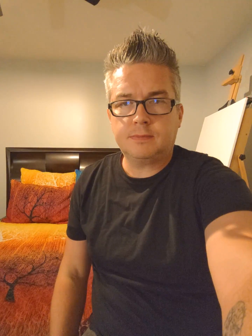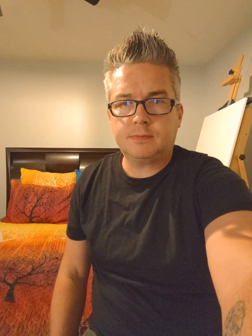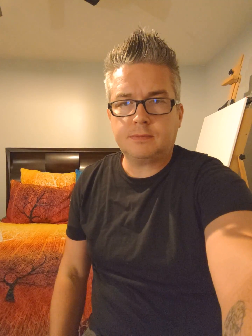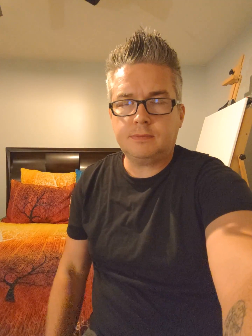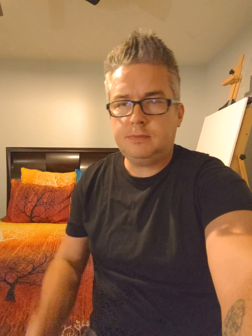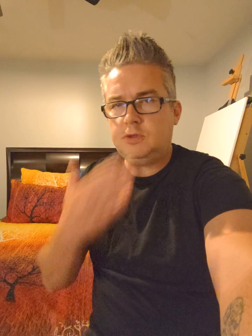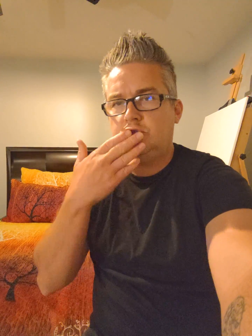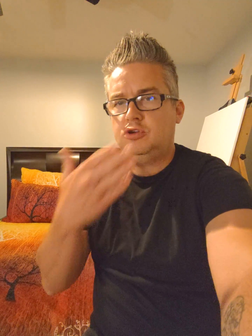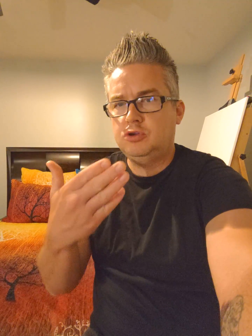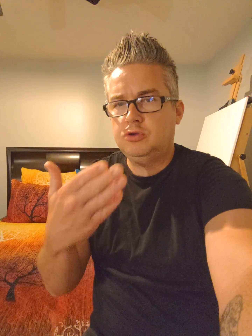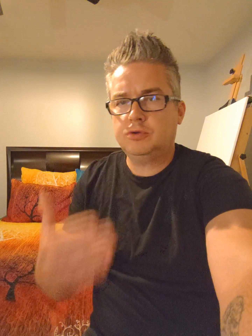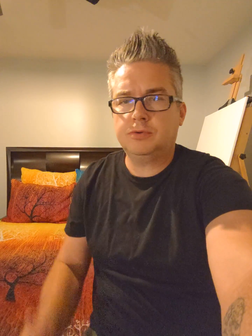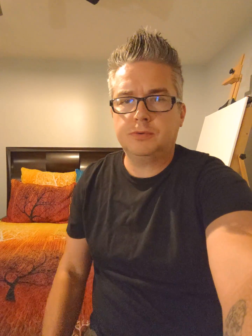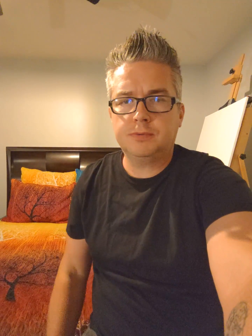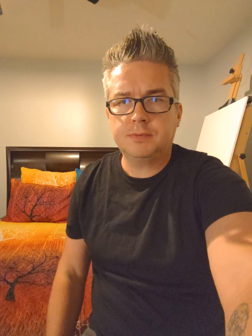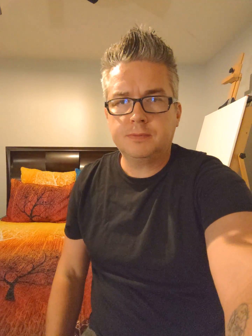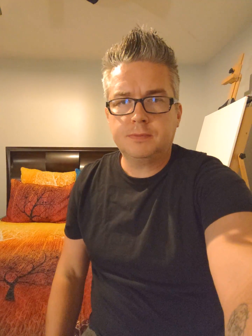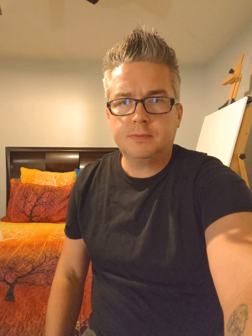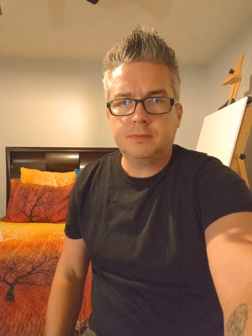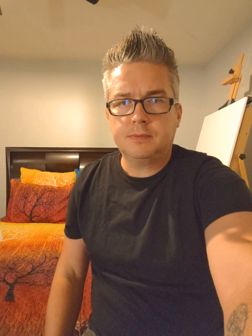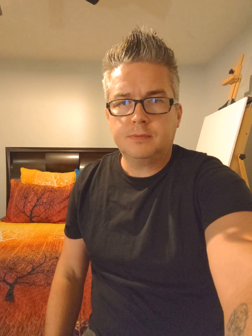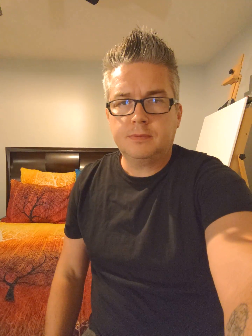good